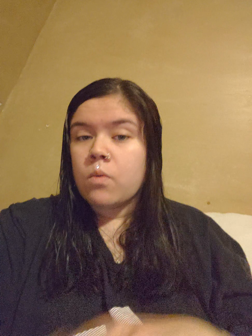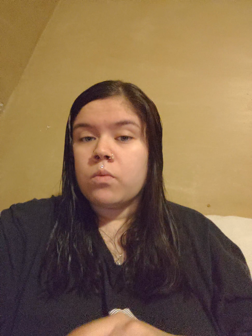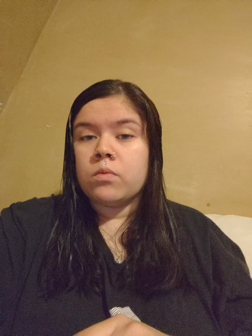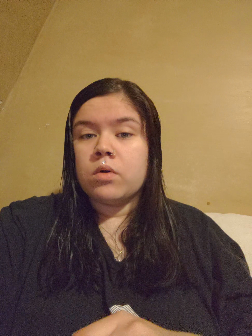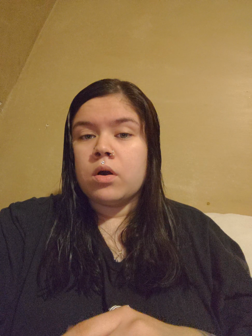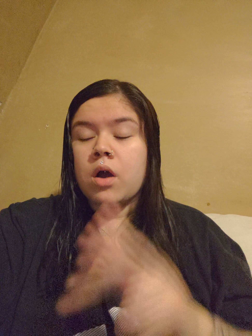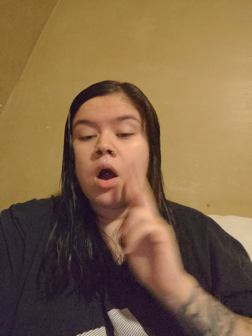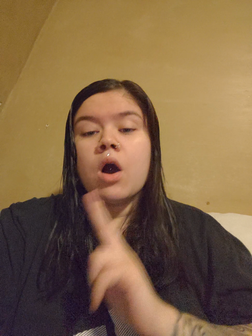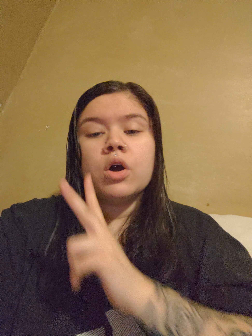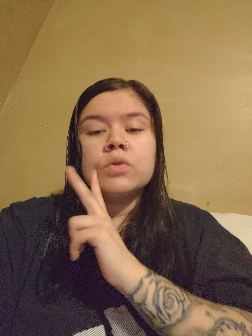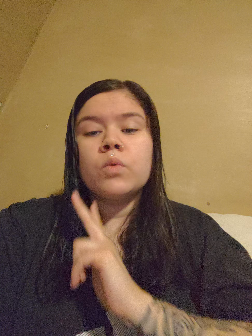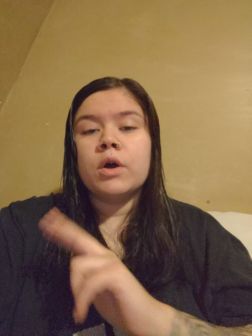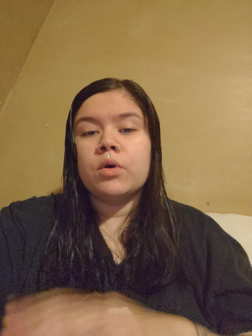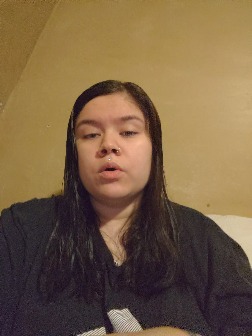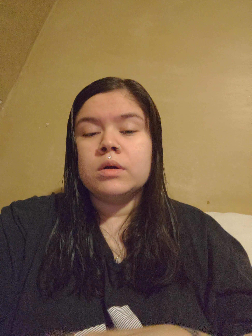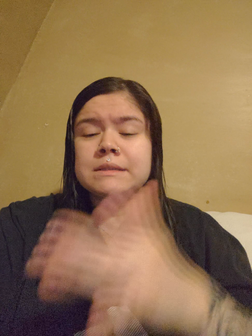underwear